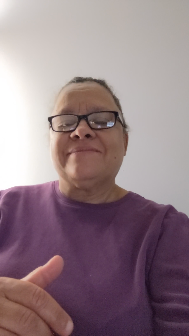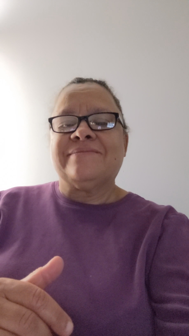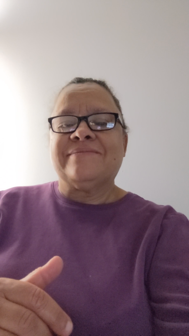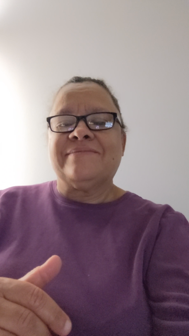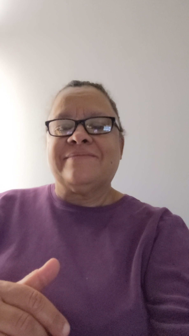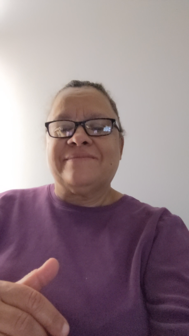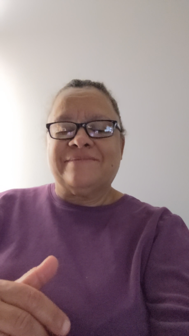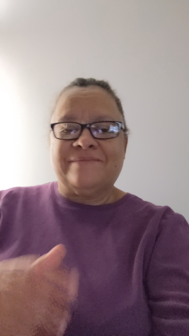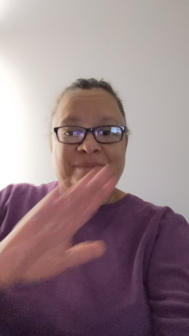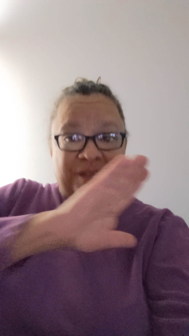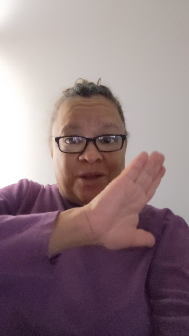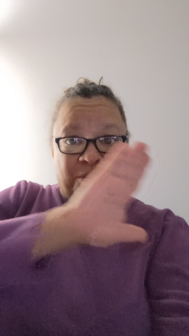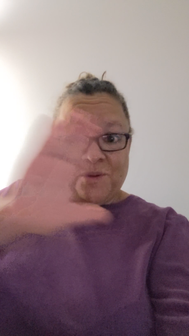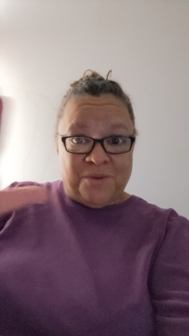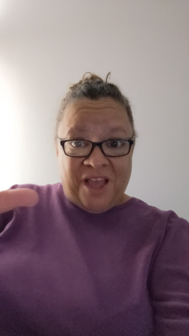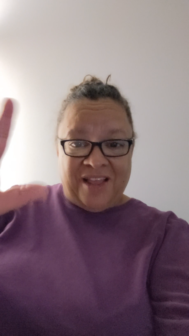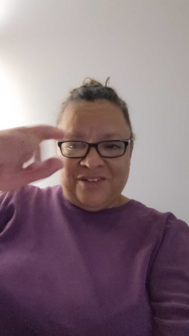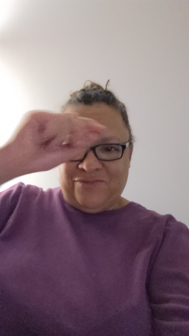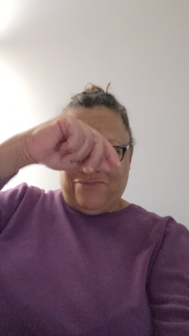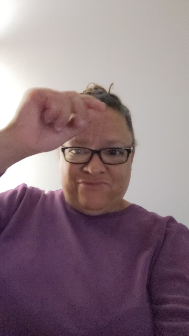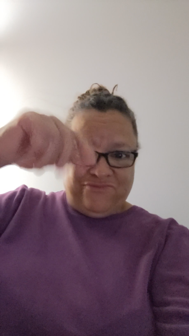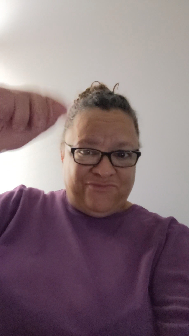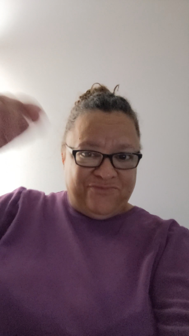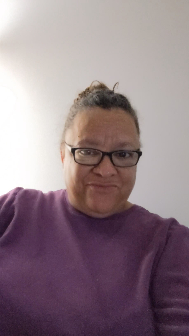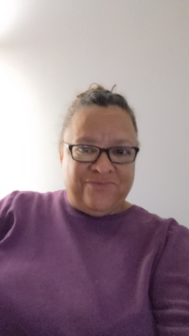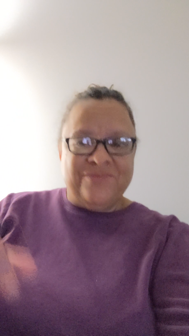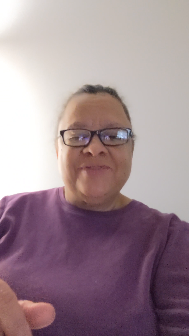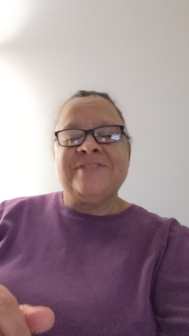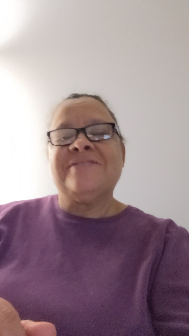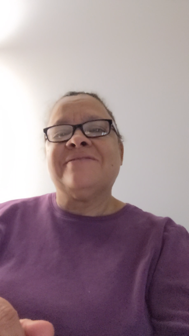chalk